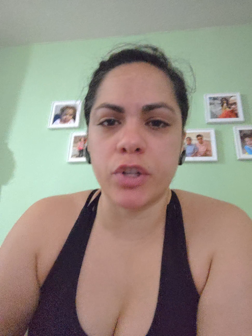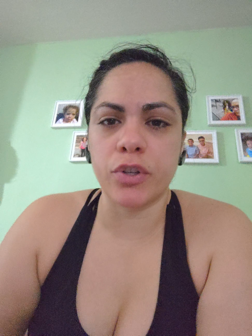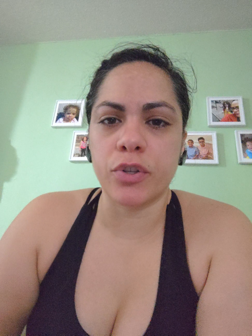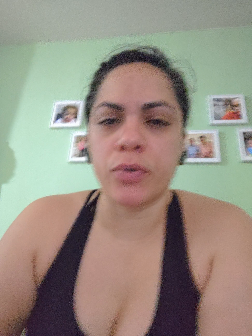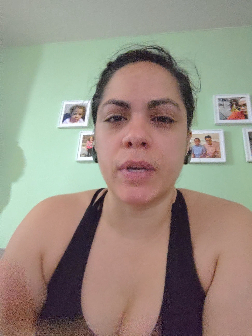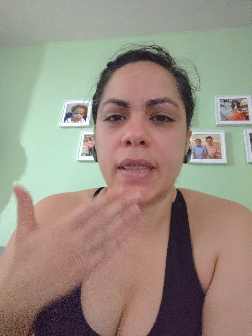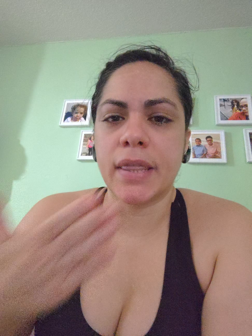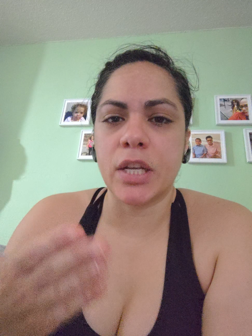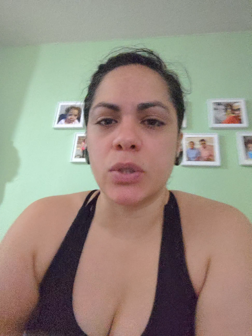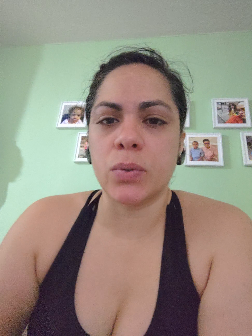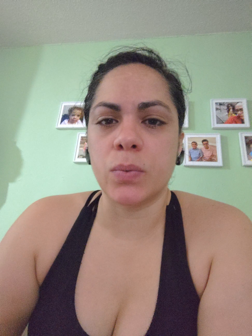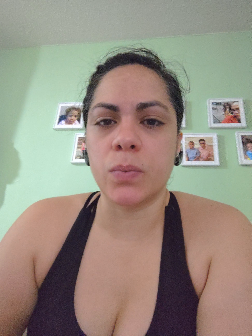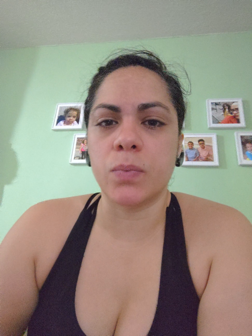thank you